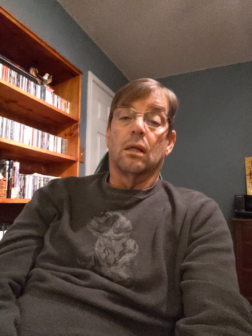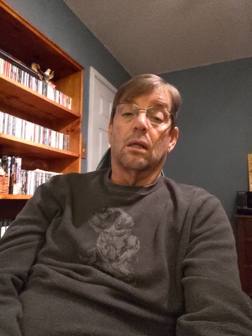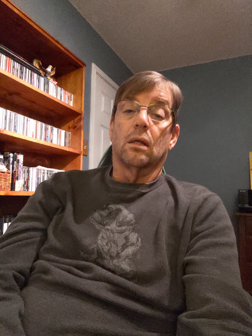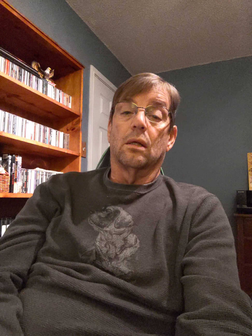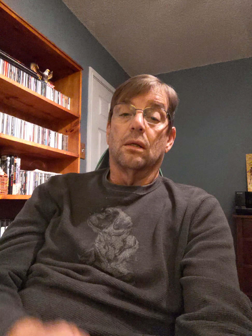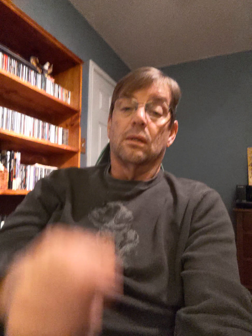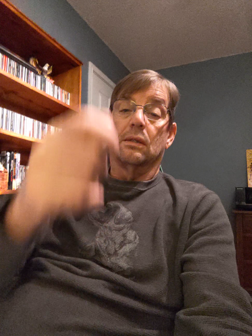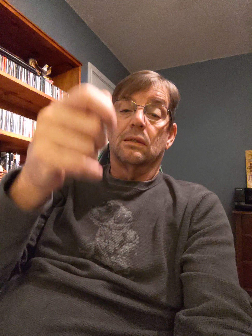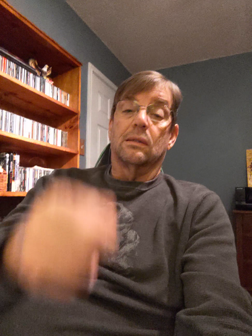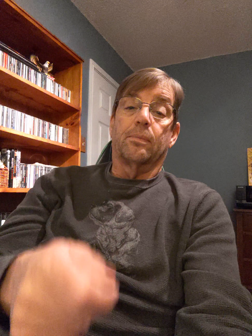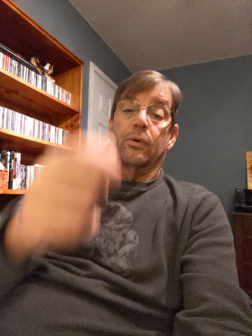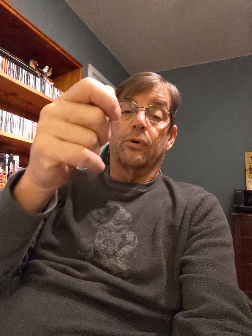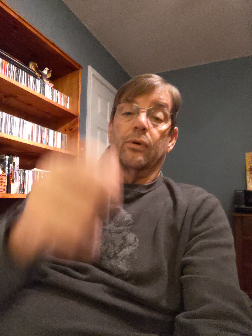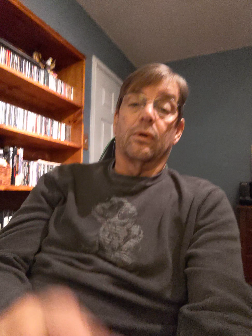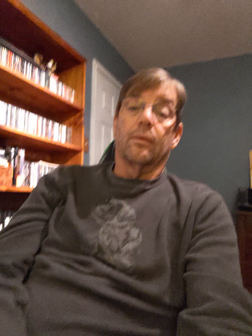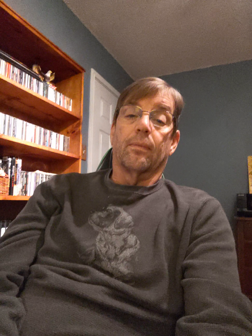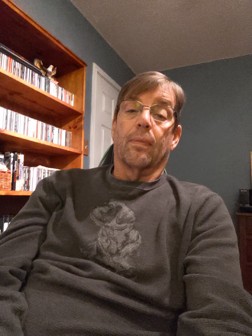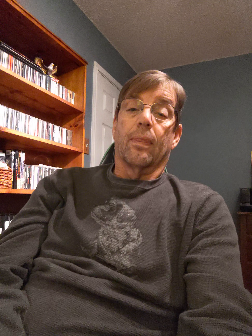zipper